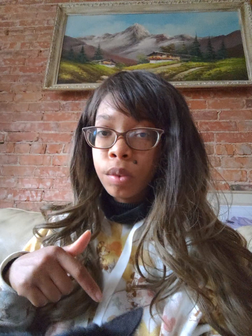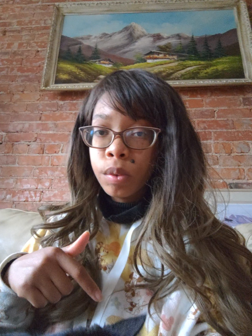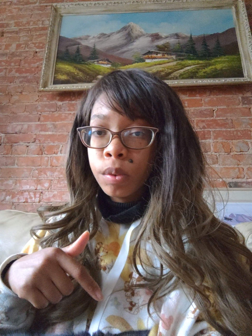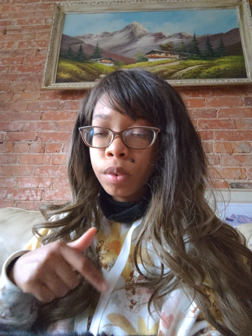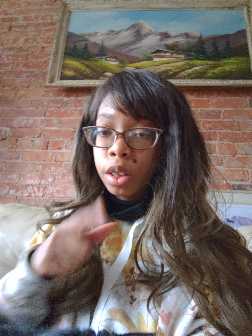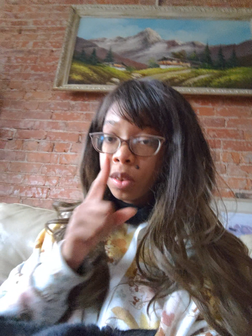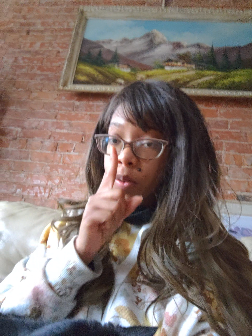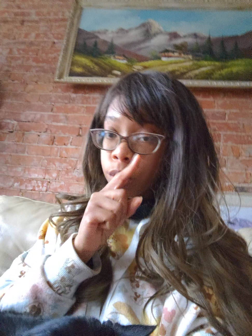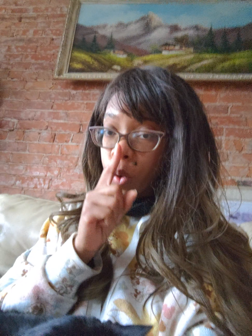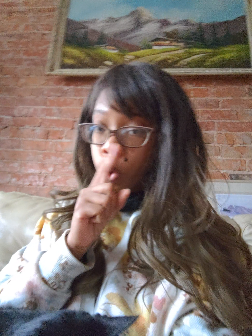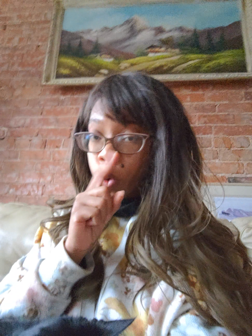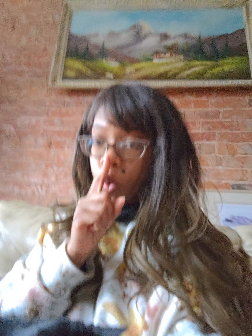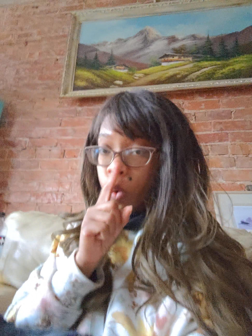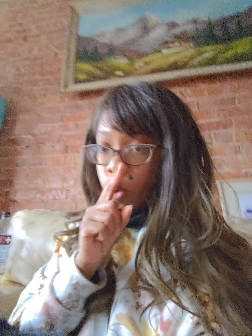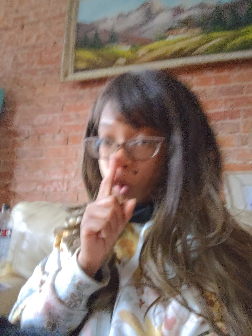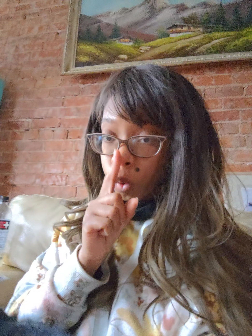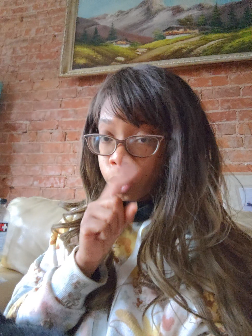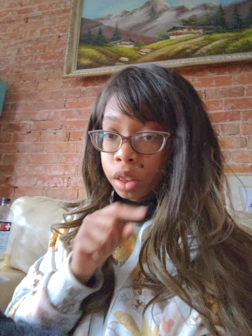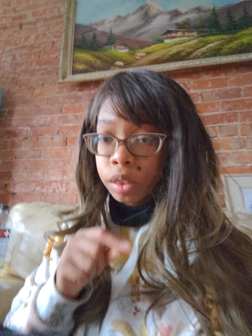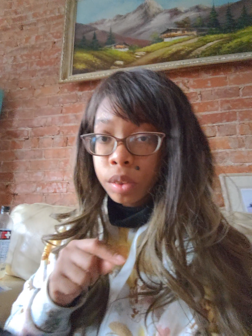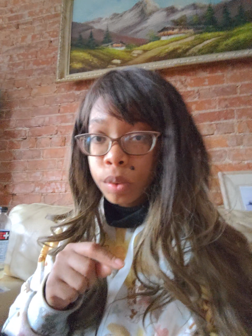mouse